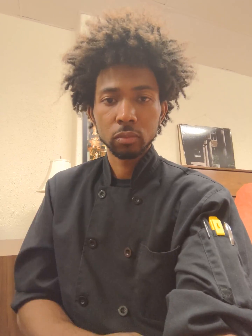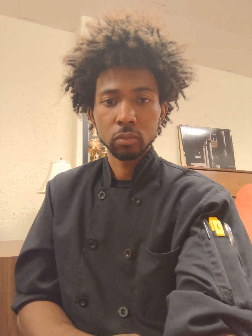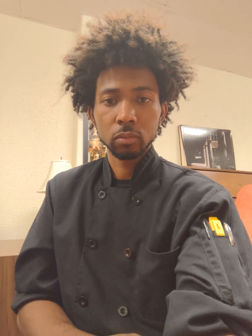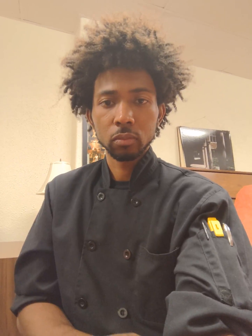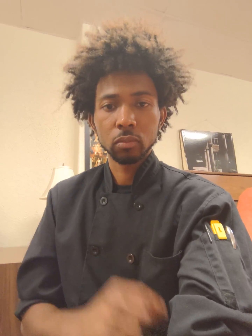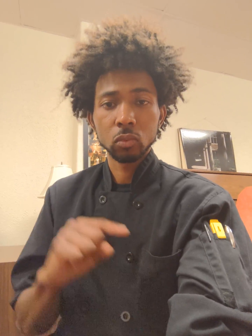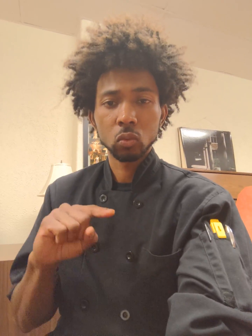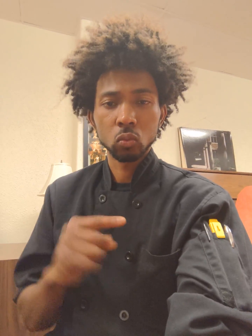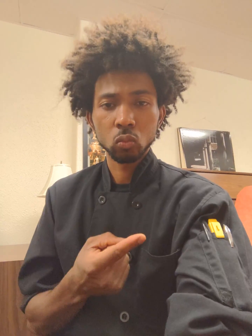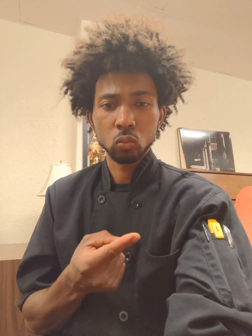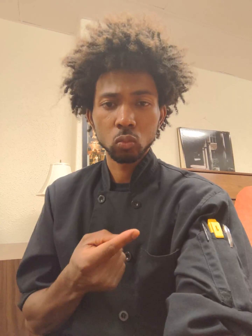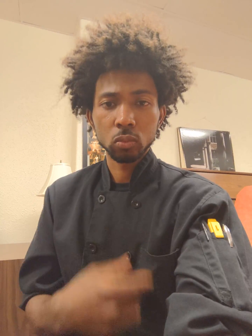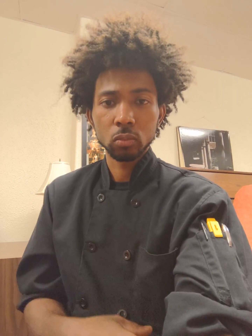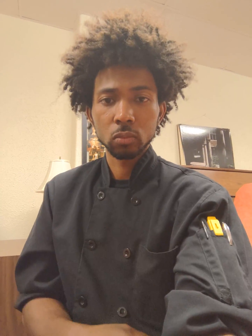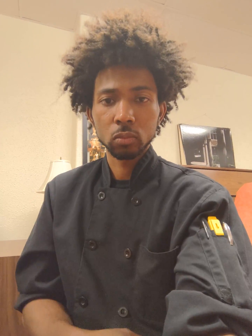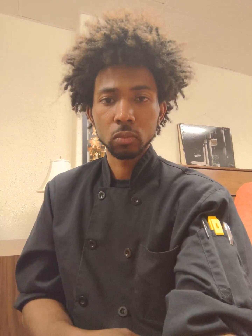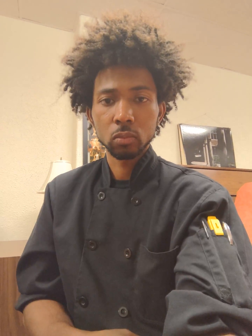hurt